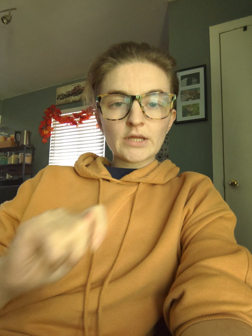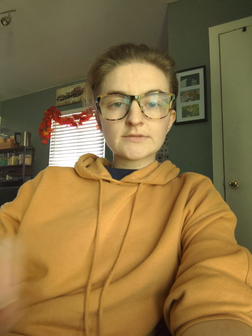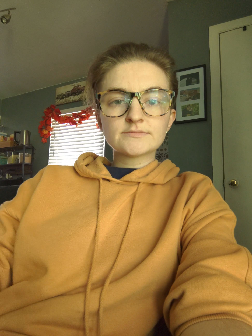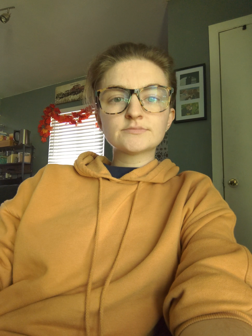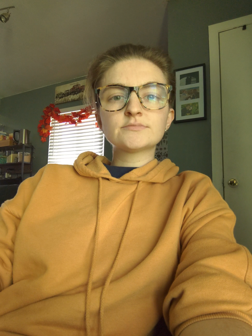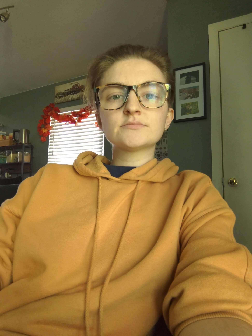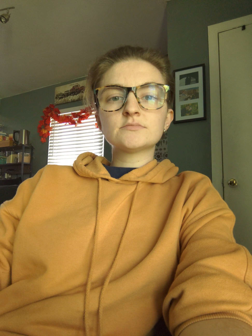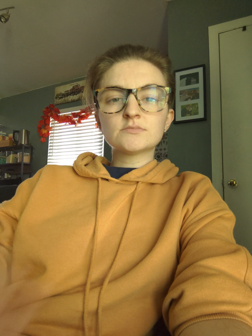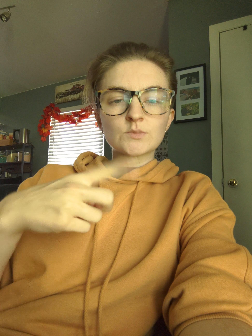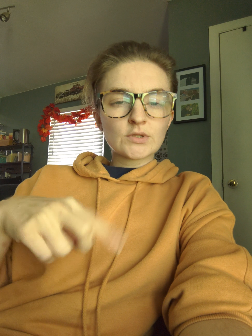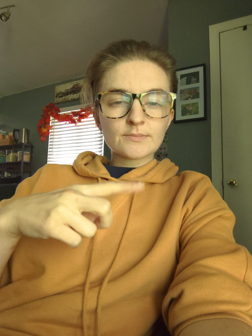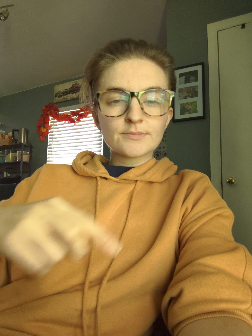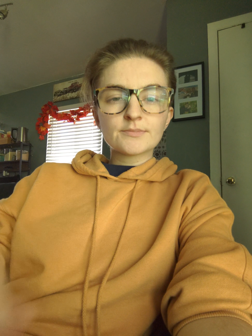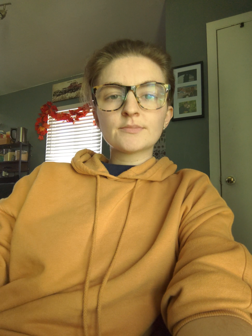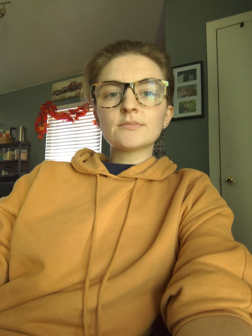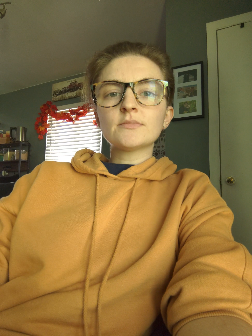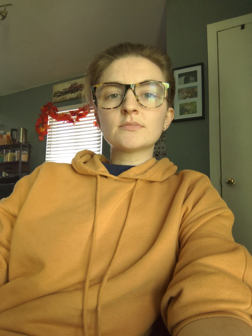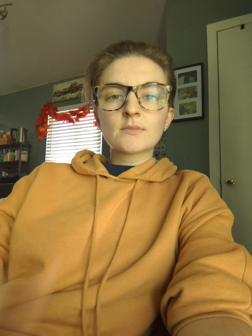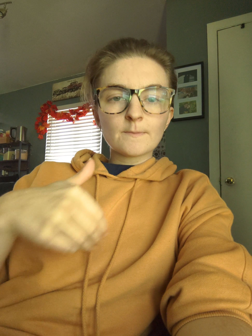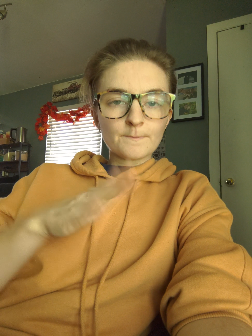about